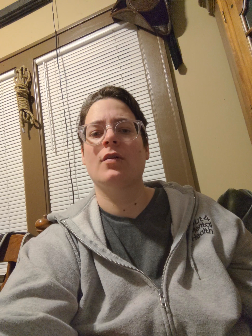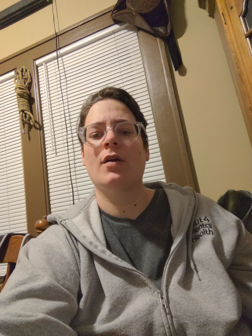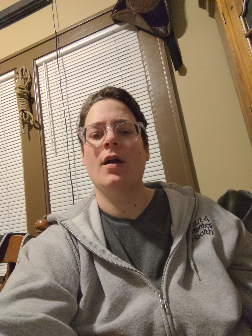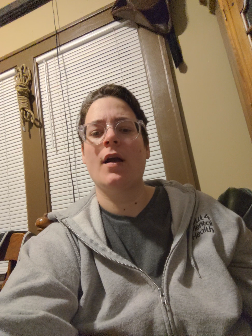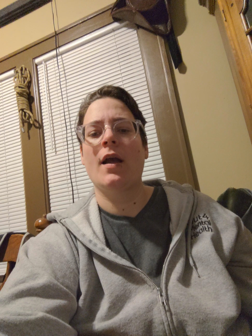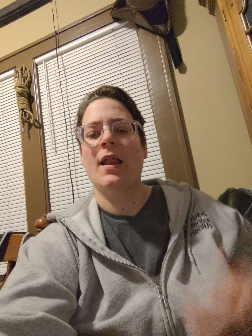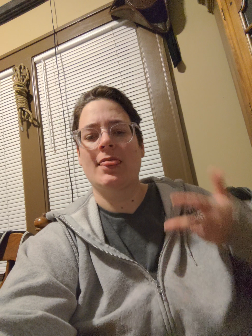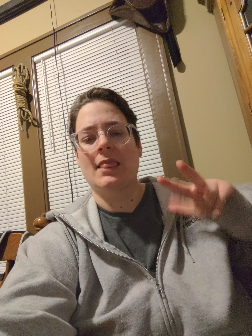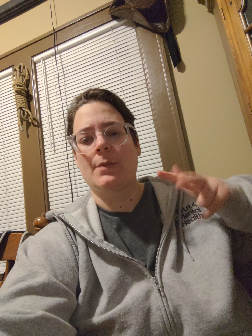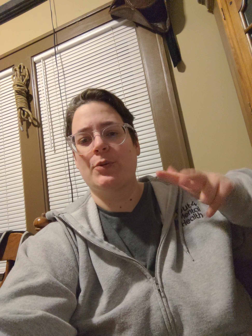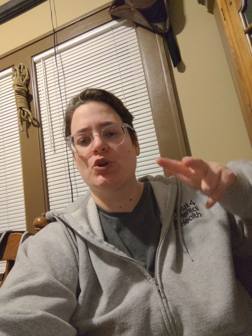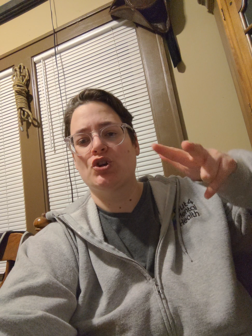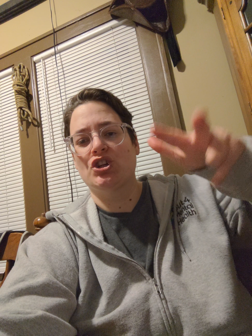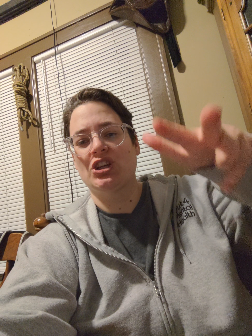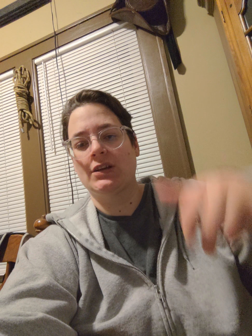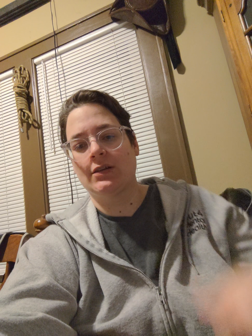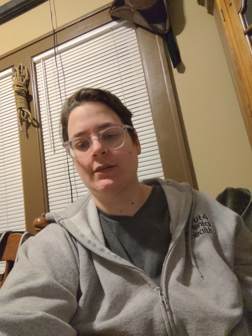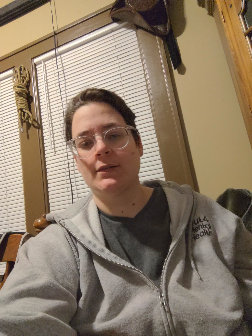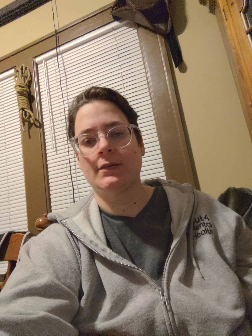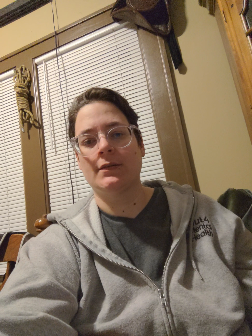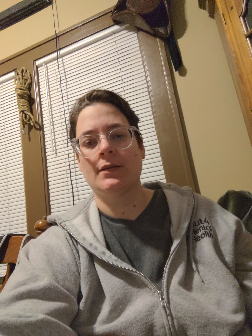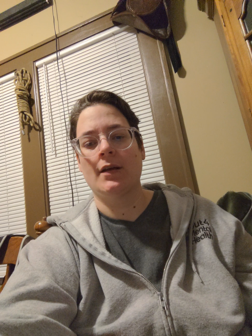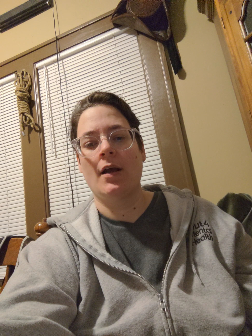helicopter